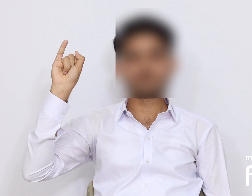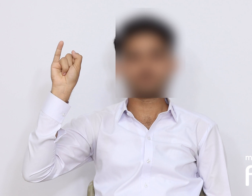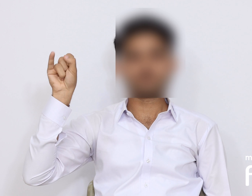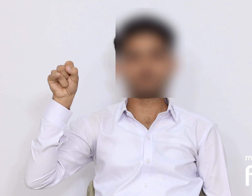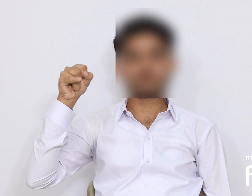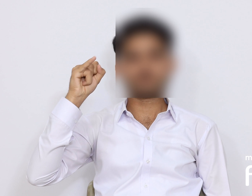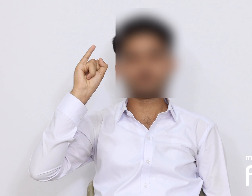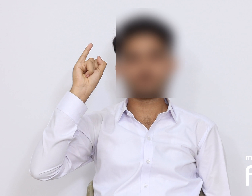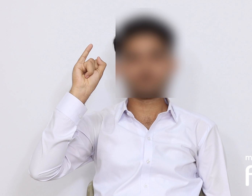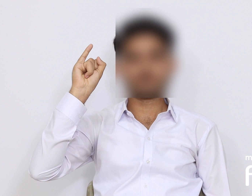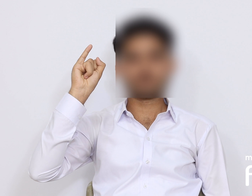ج